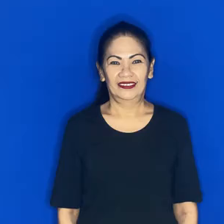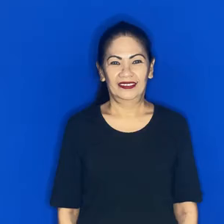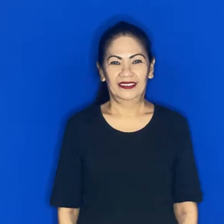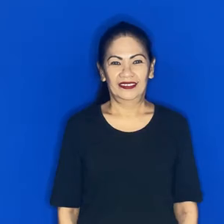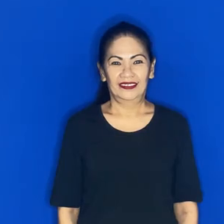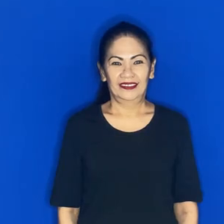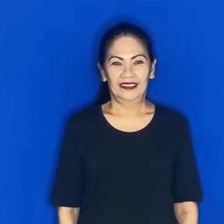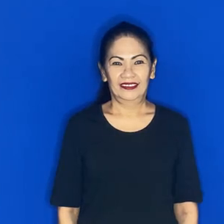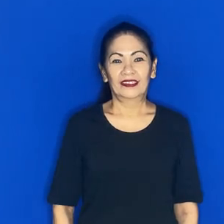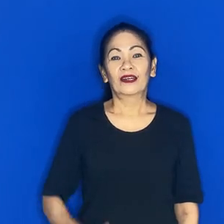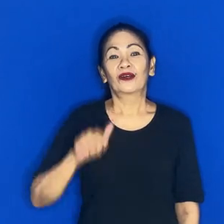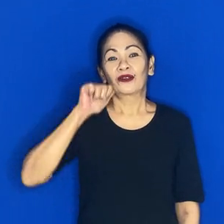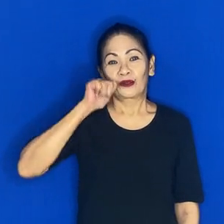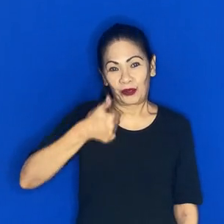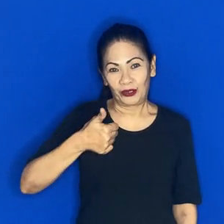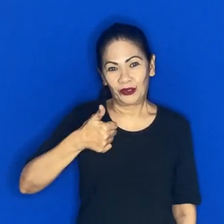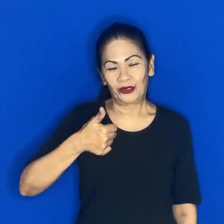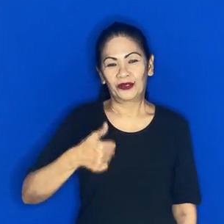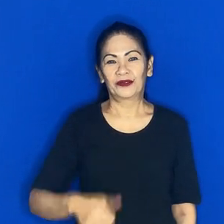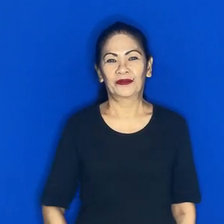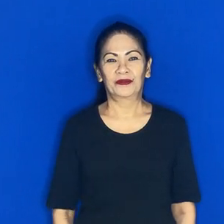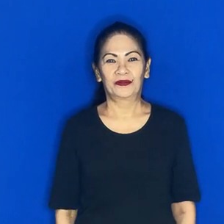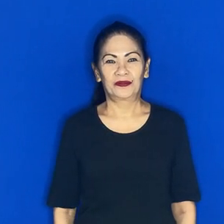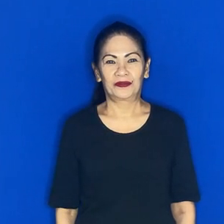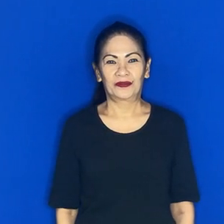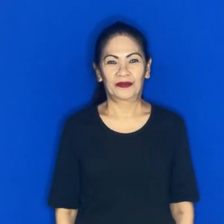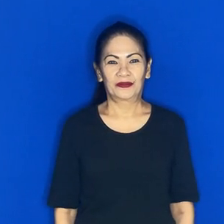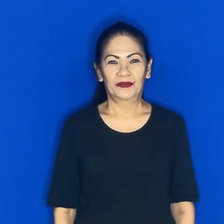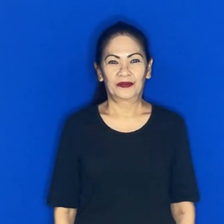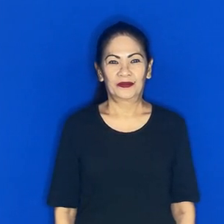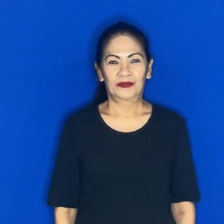tomorrow